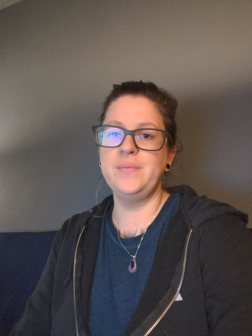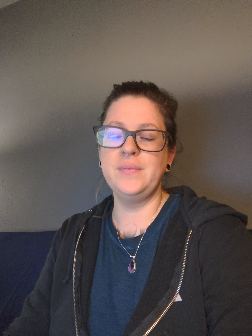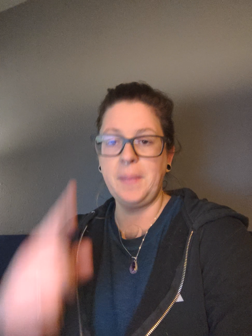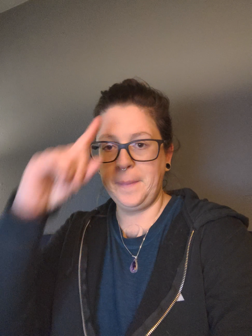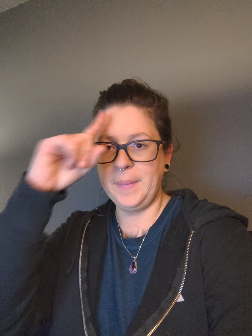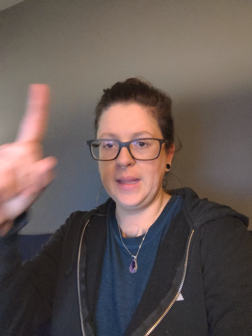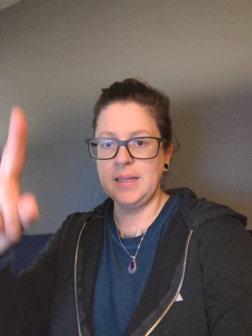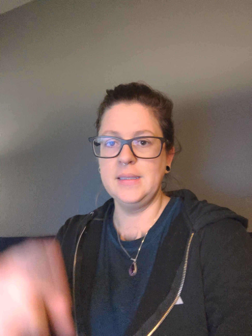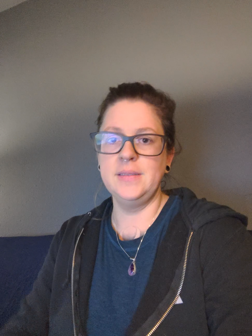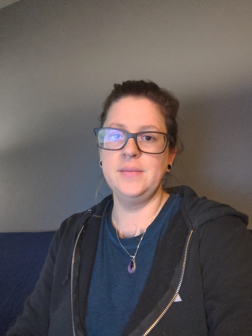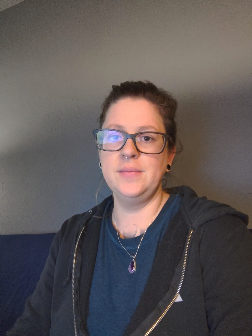penny